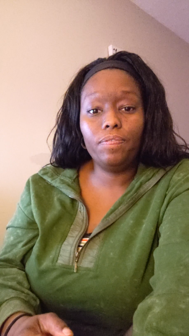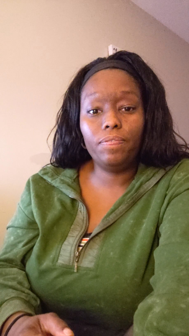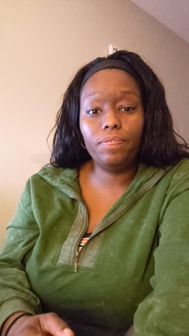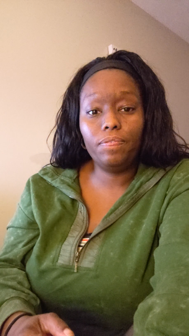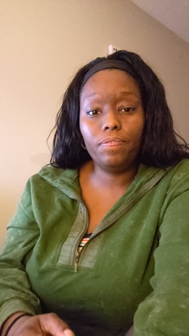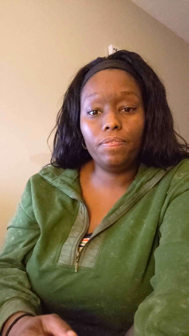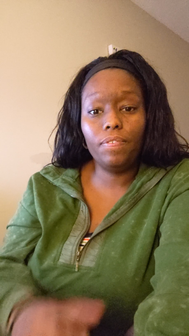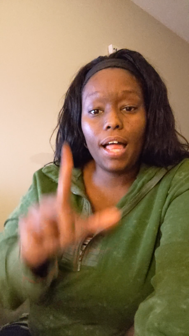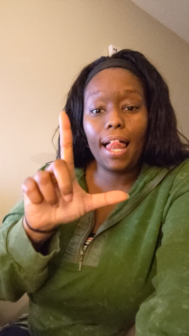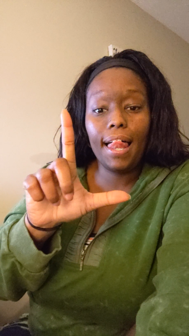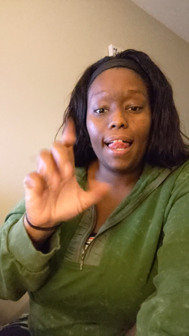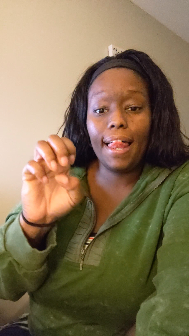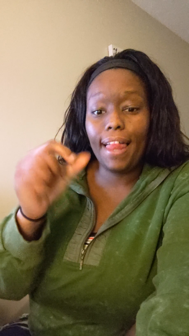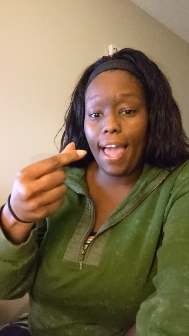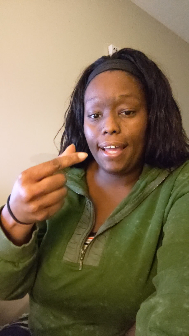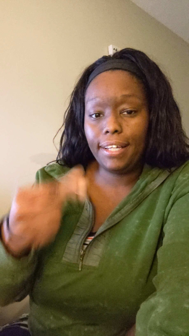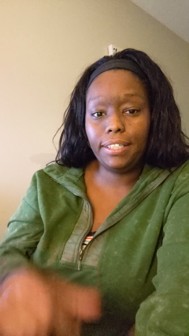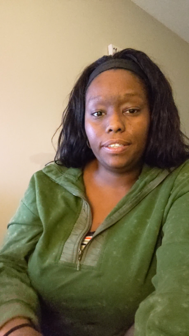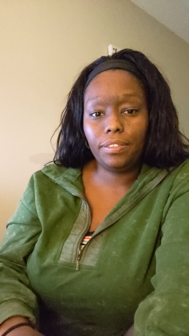leg